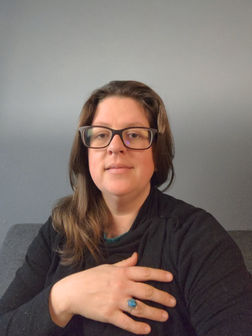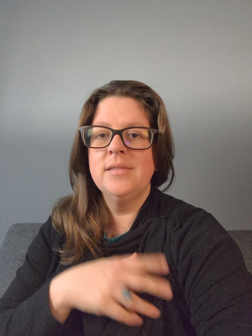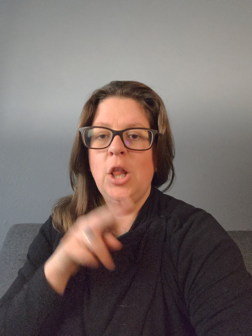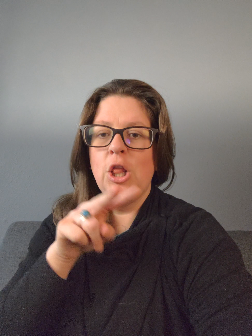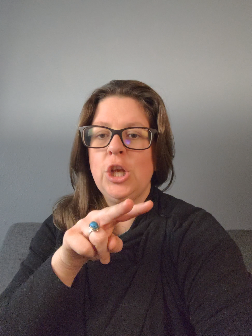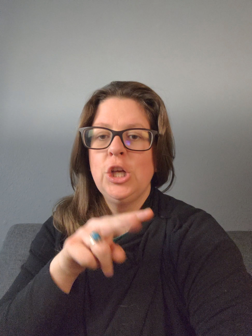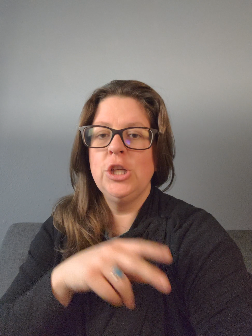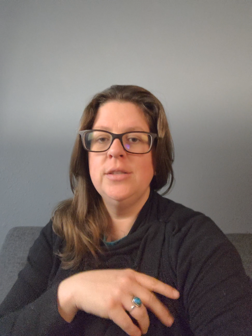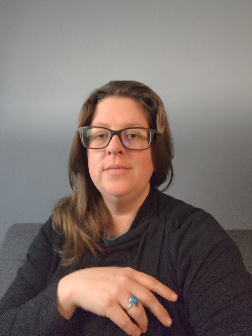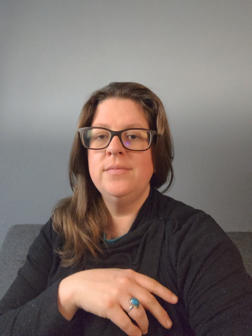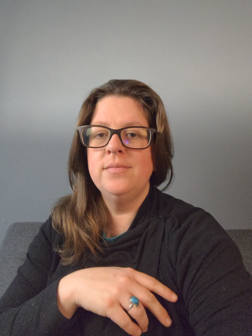look